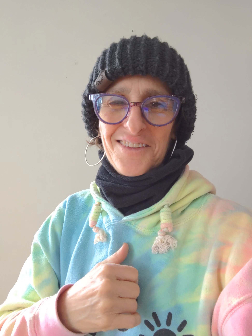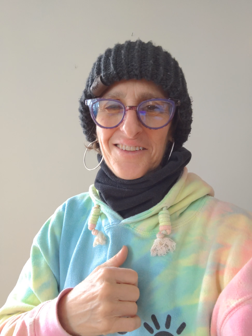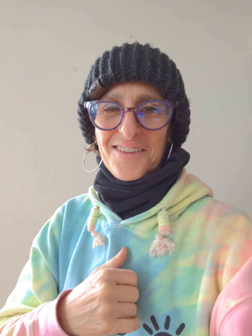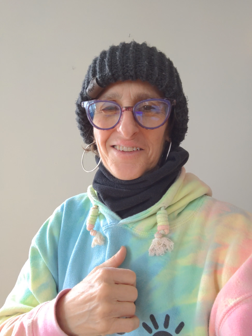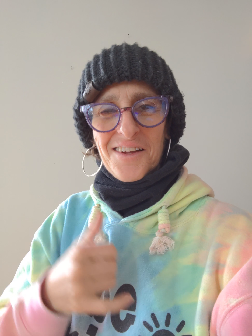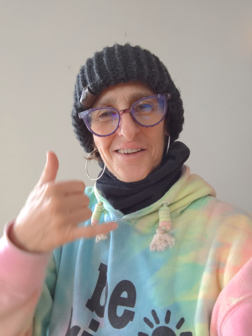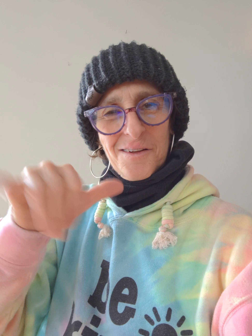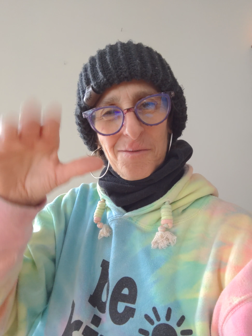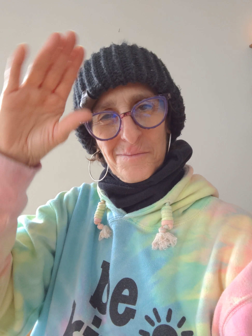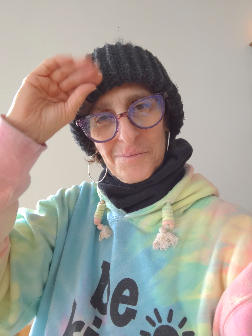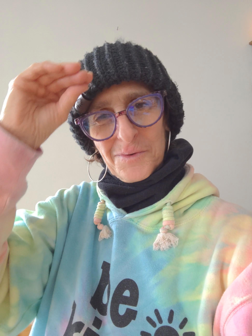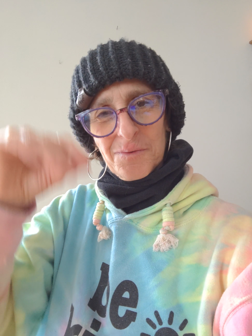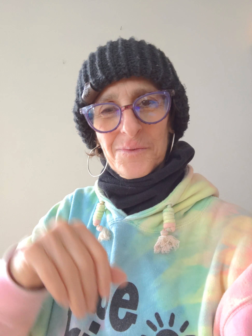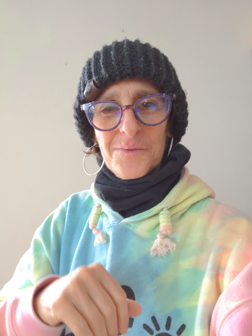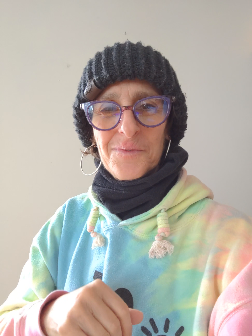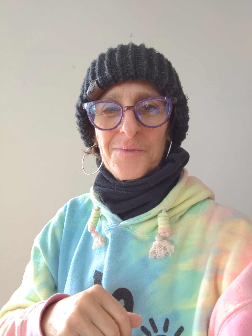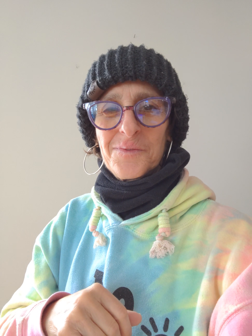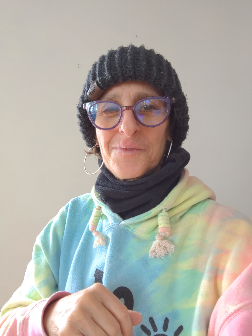cowboy